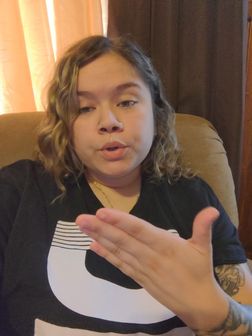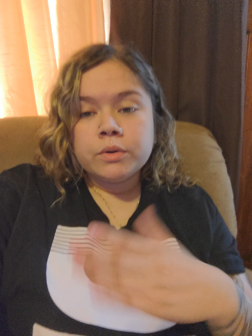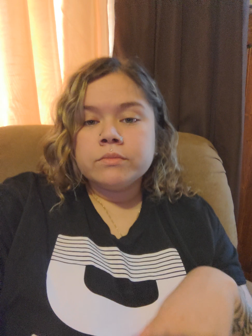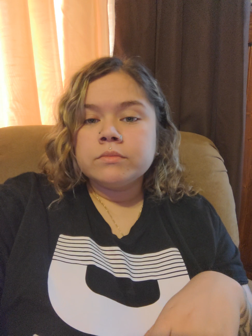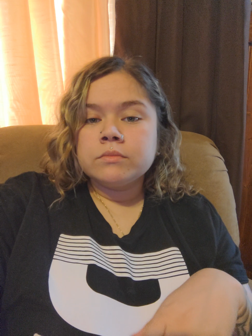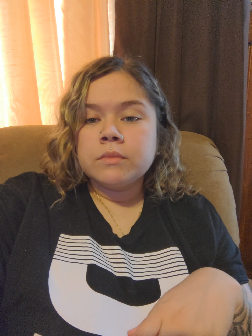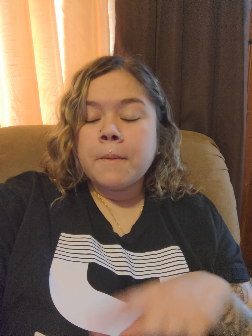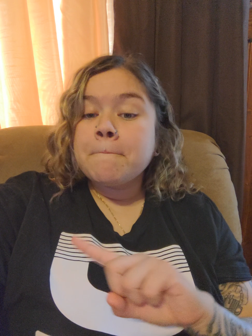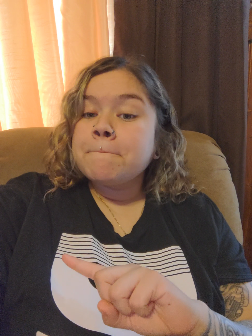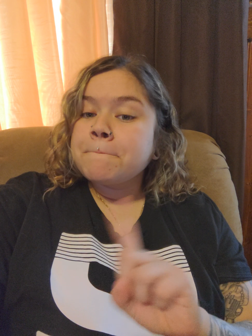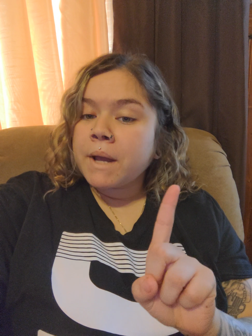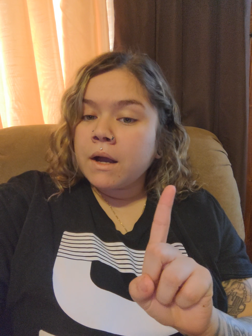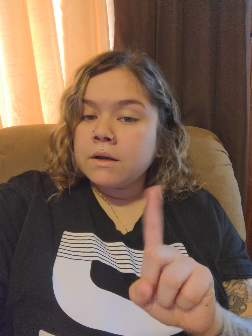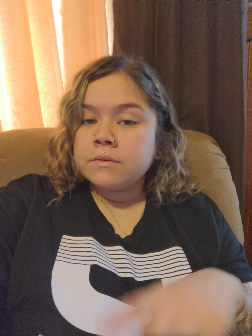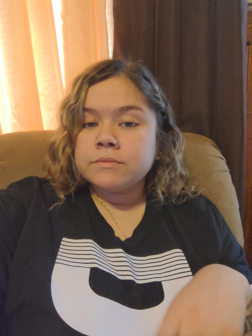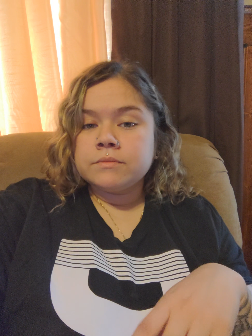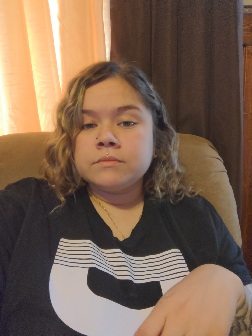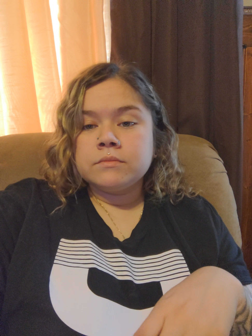but